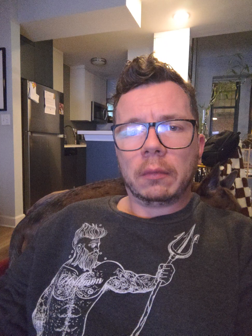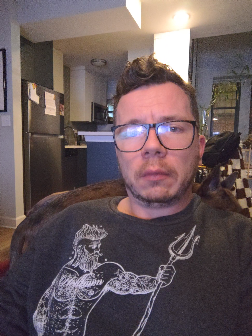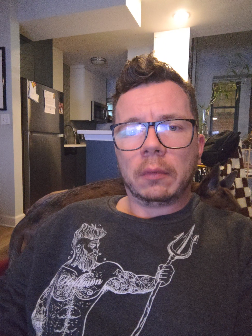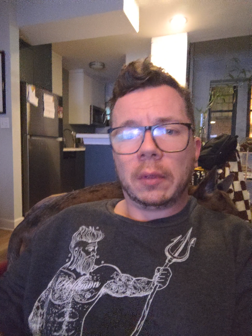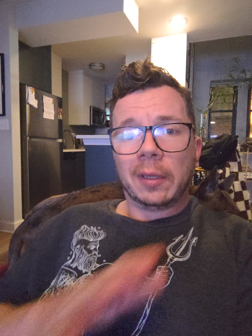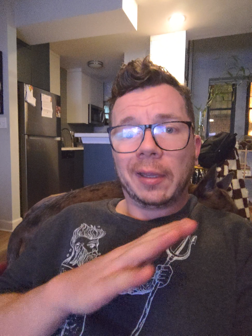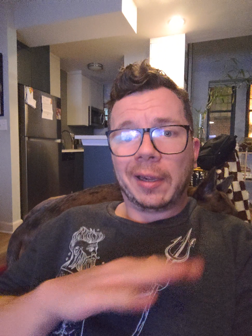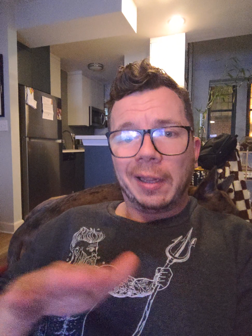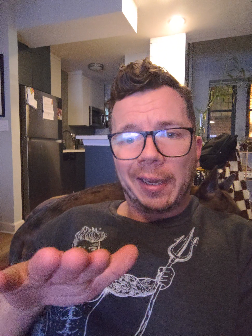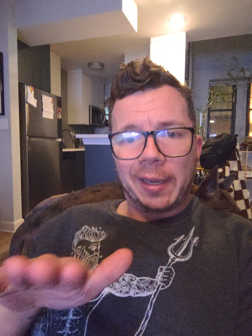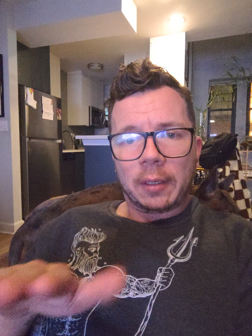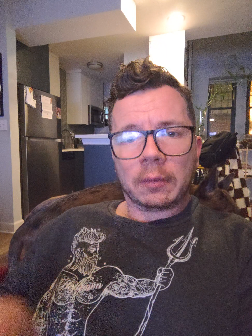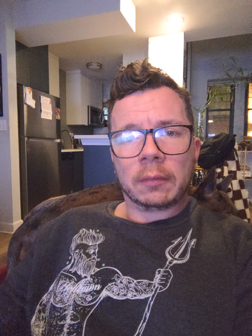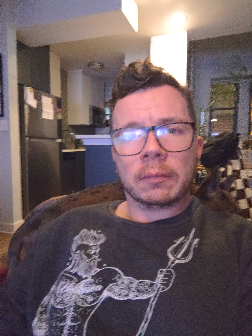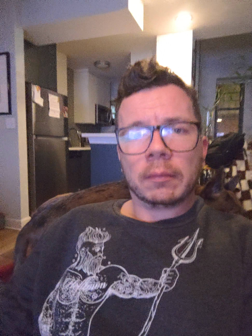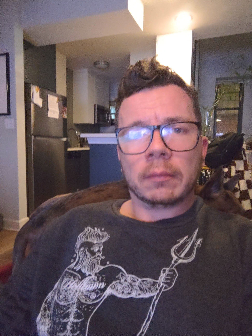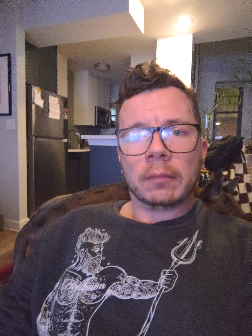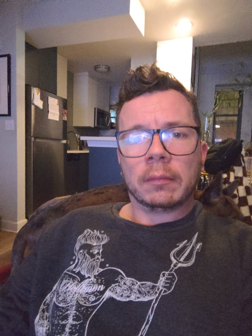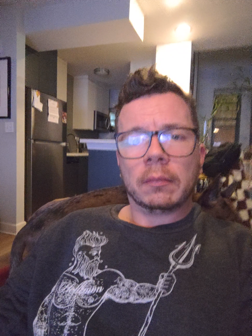clean